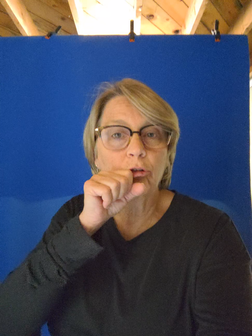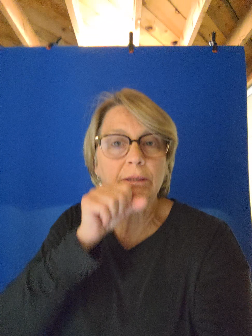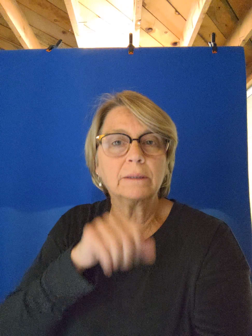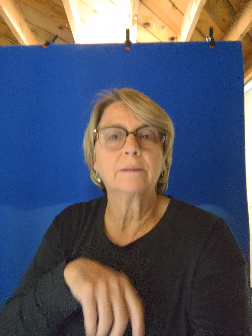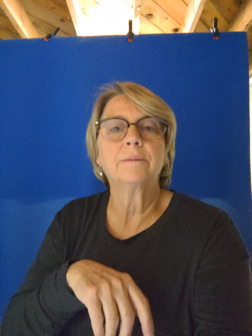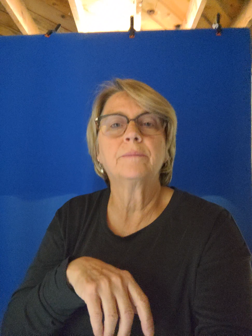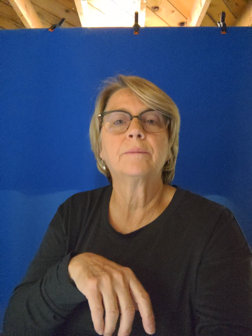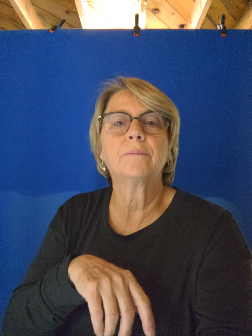carrot